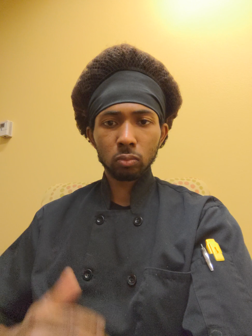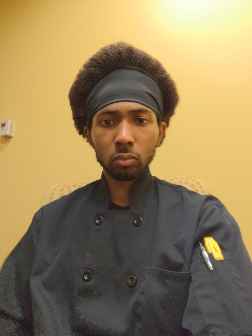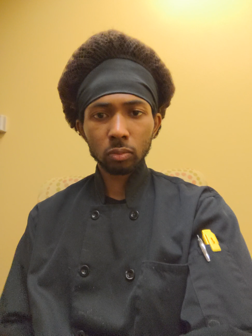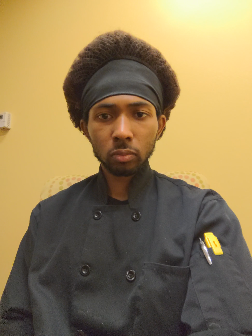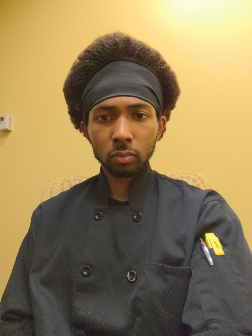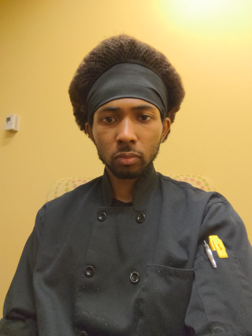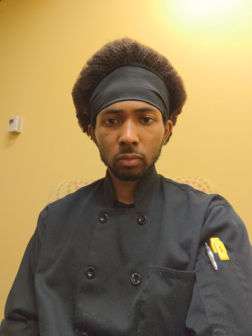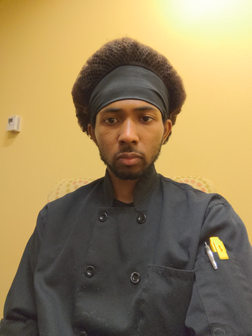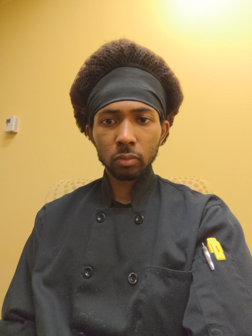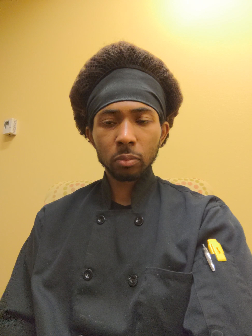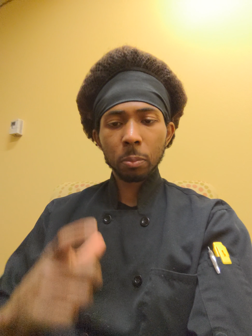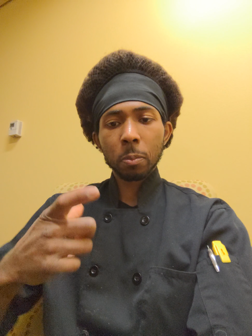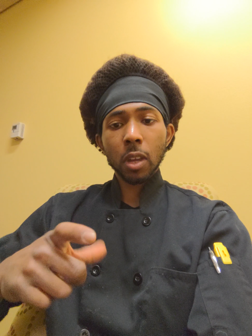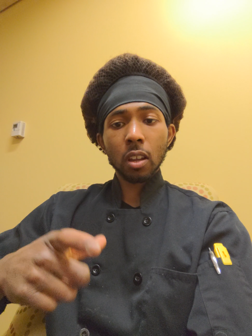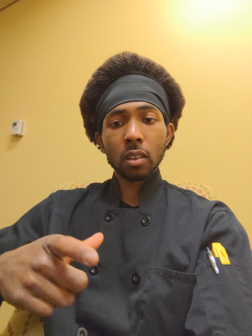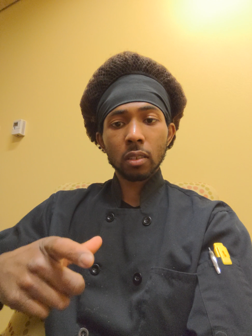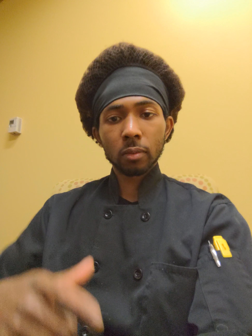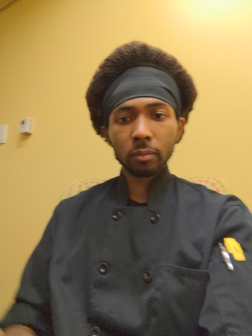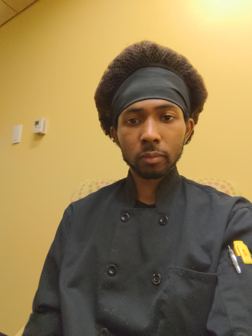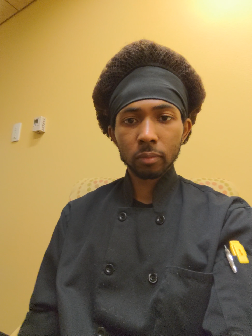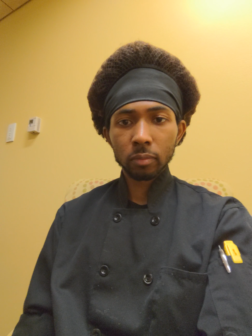plate